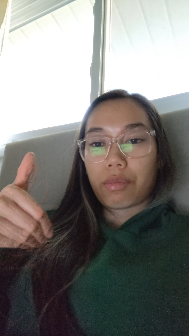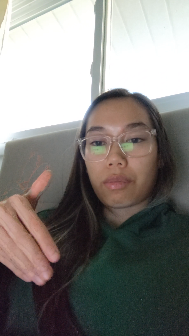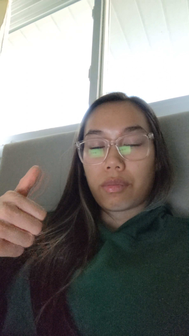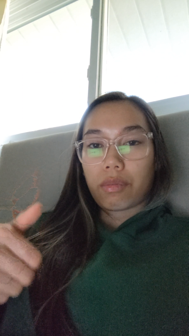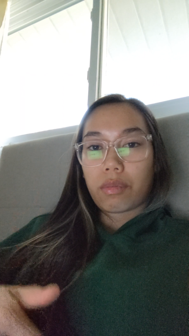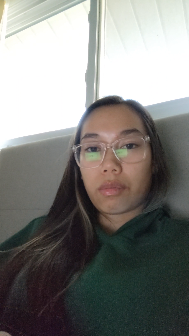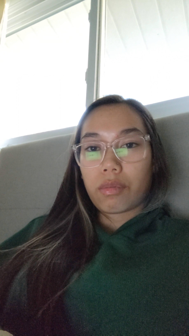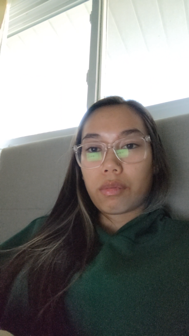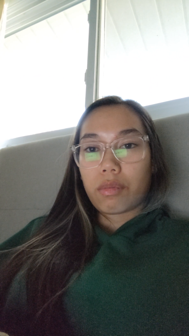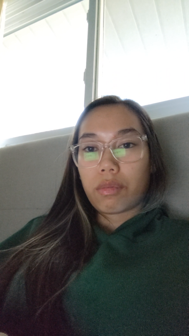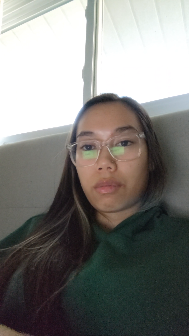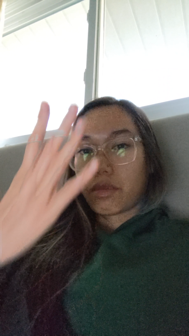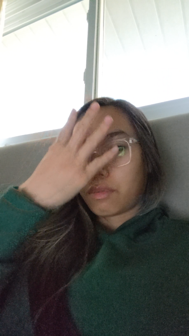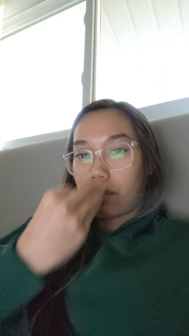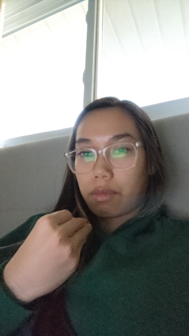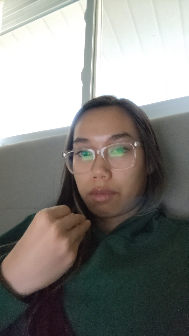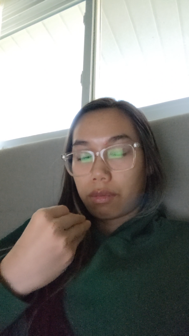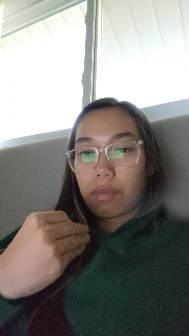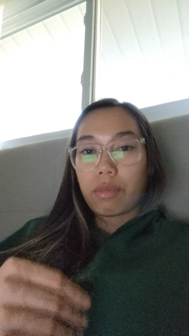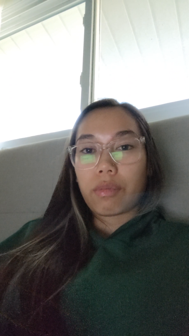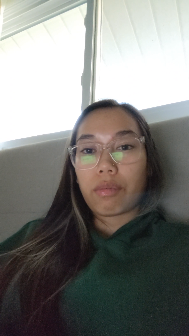asleep